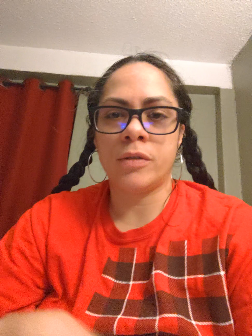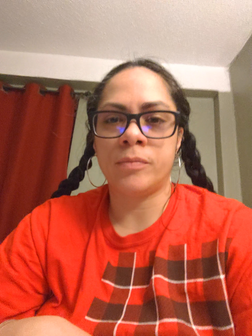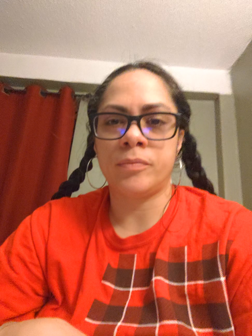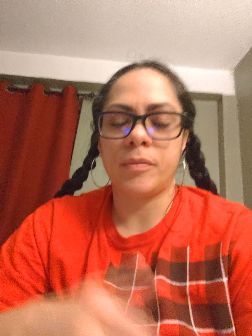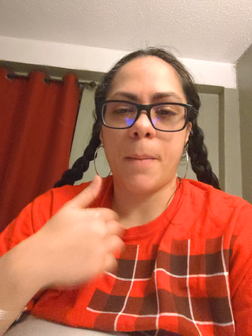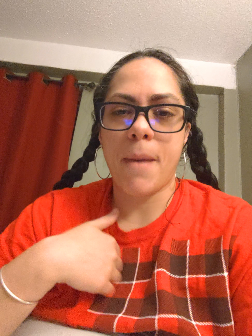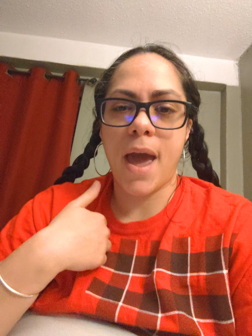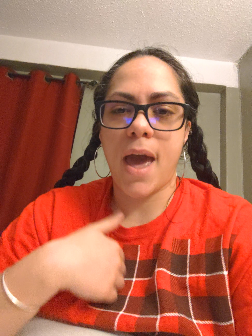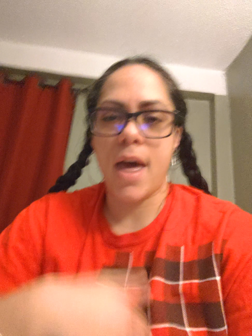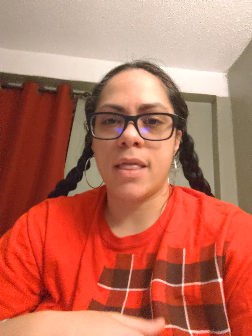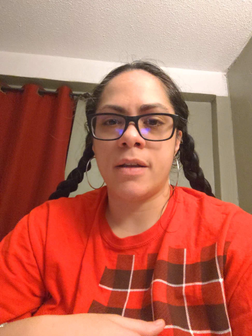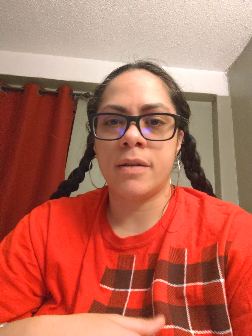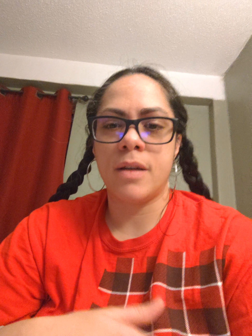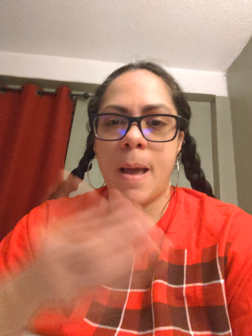bath